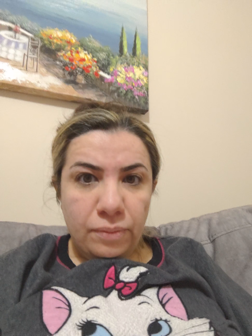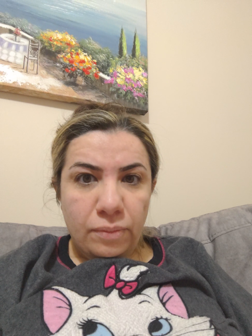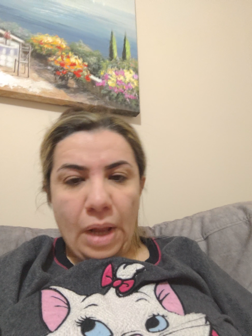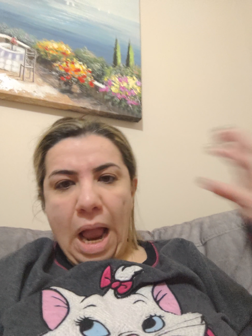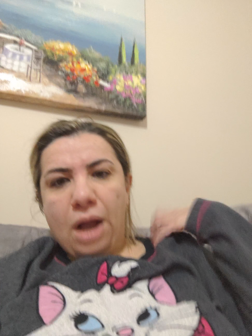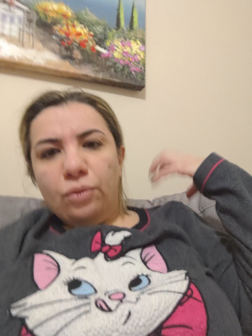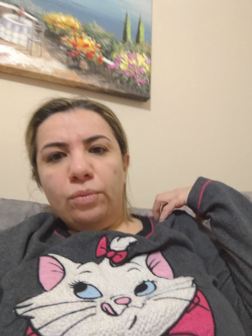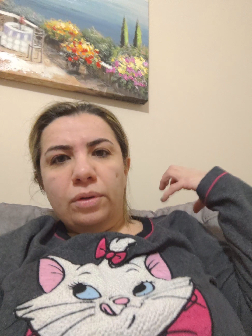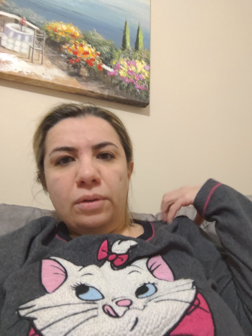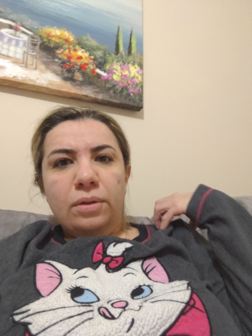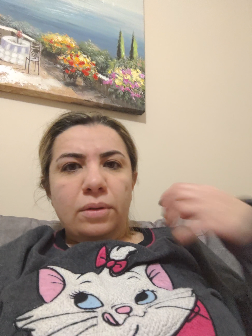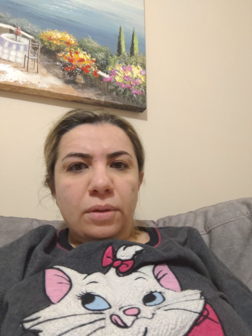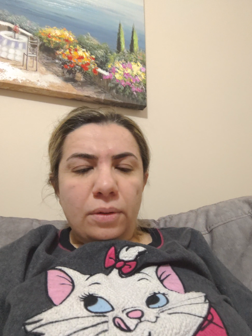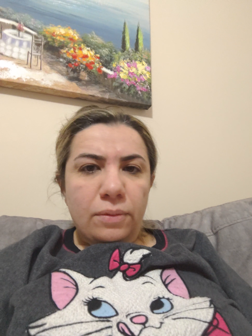outside